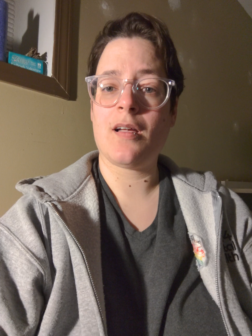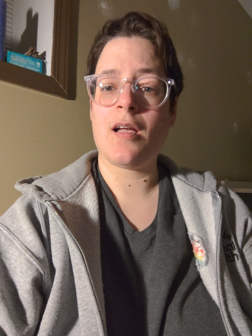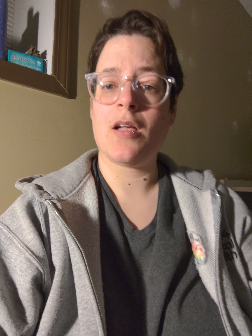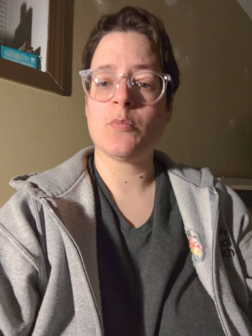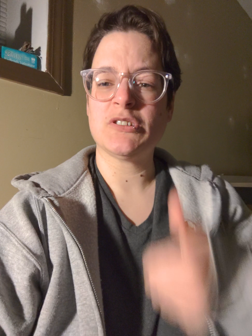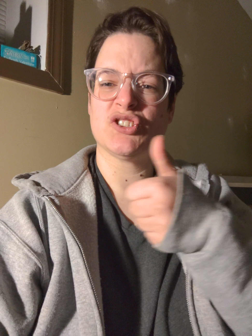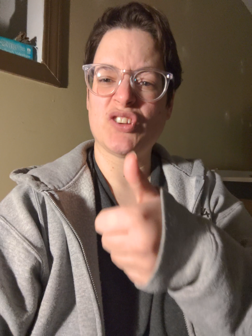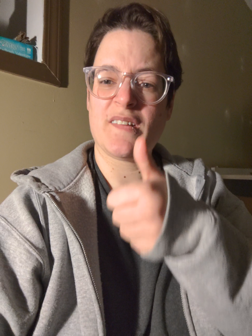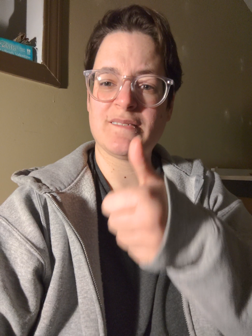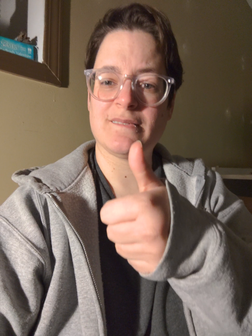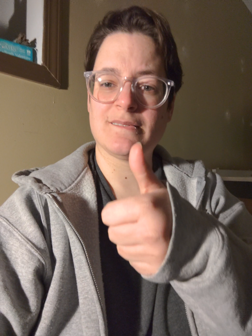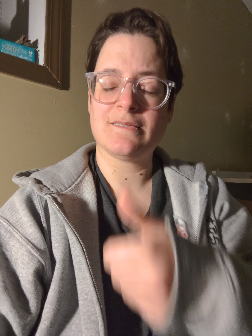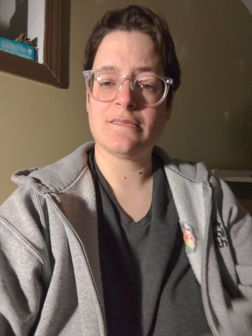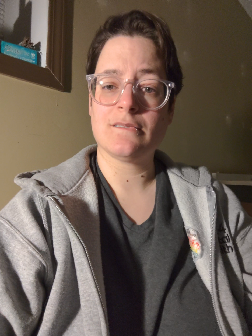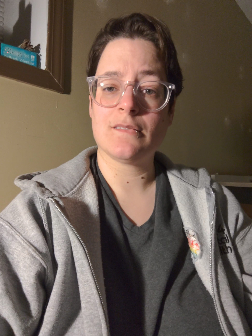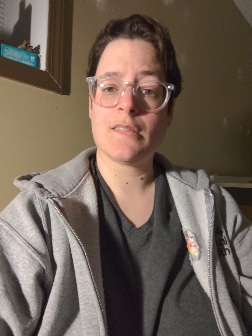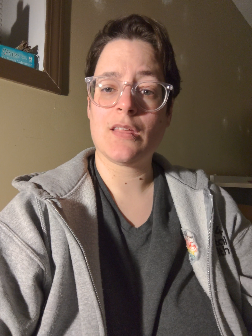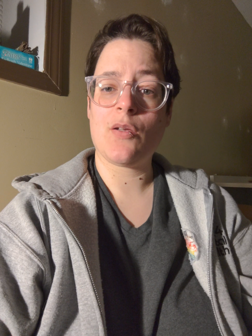yourself